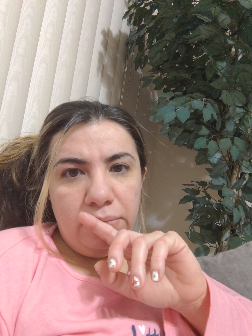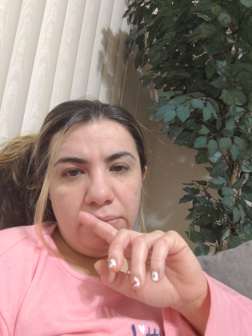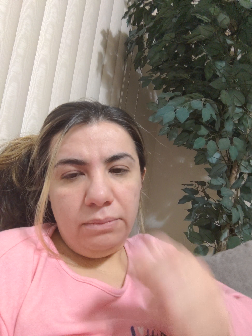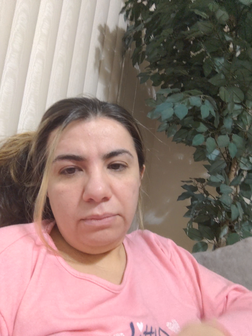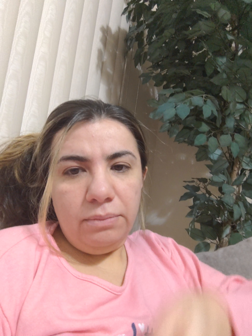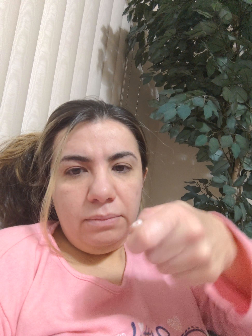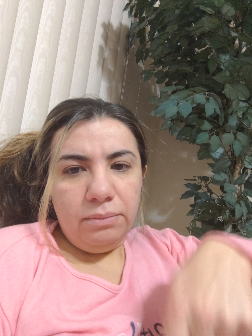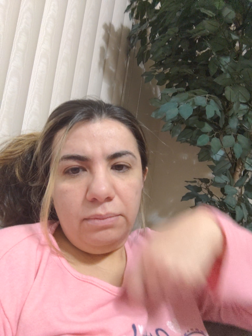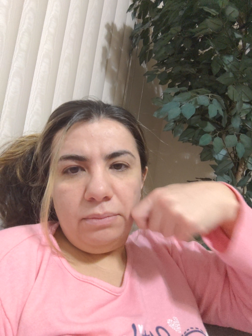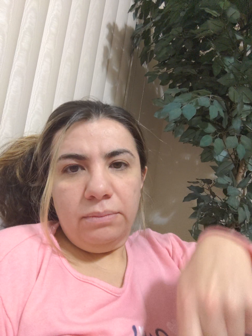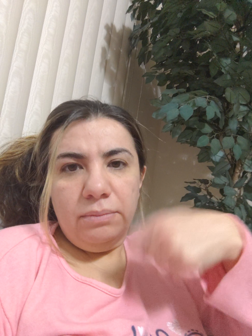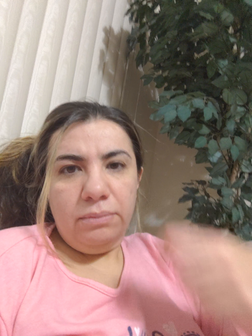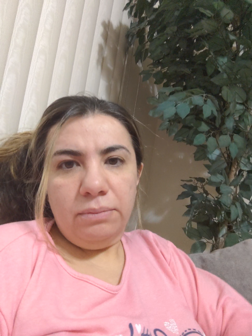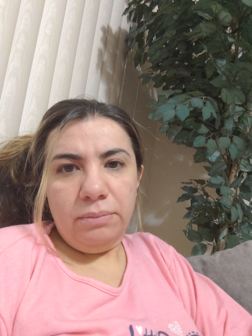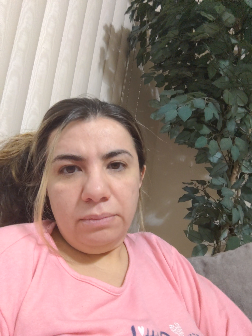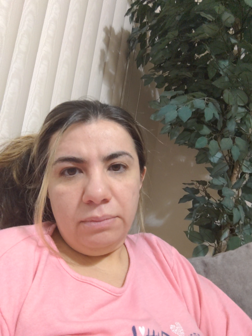zipper